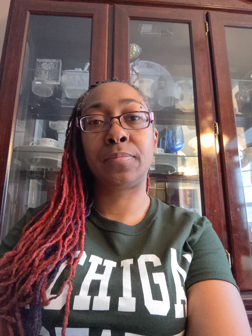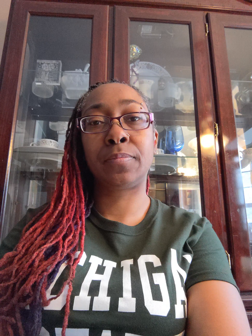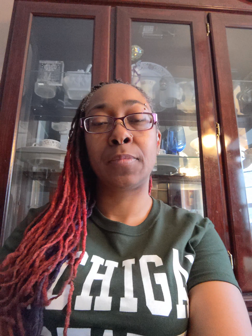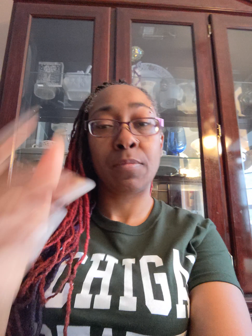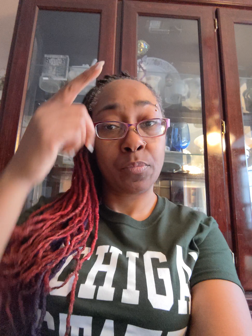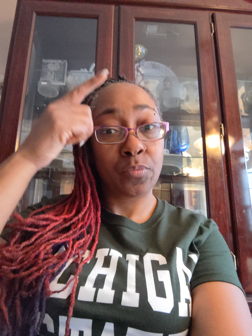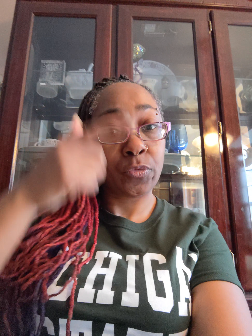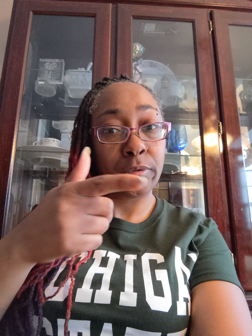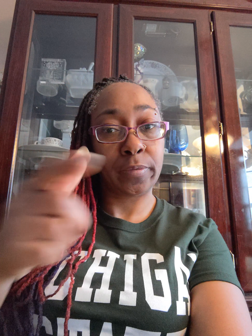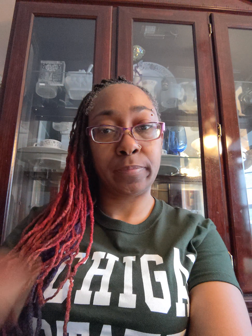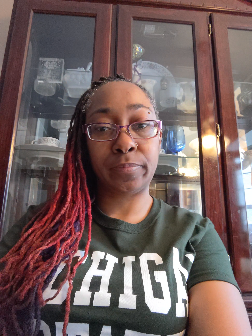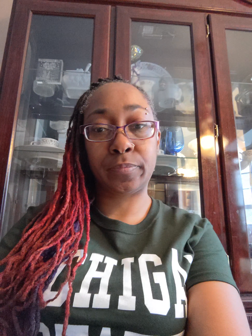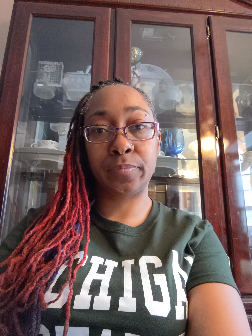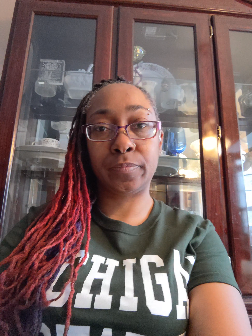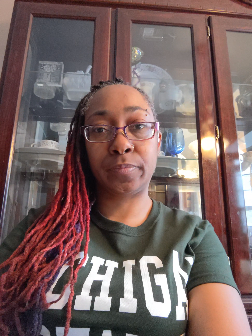brother